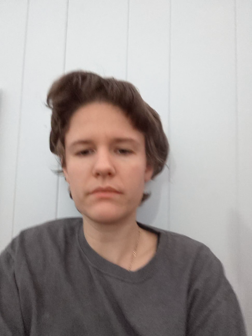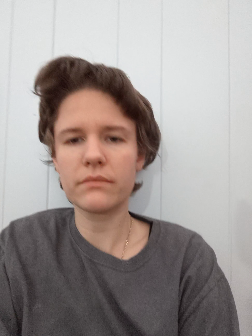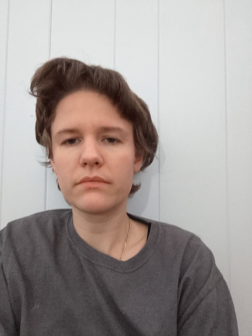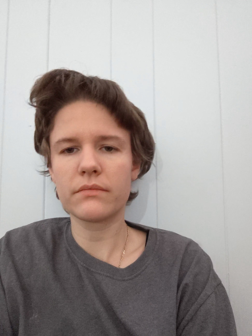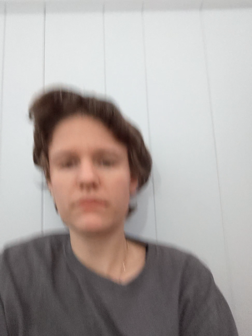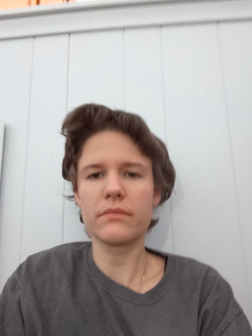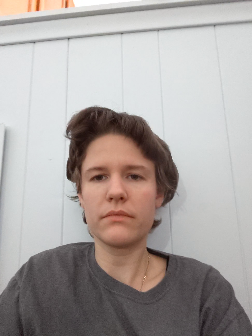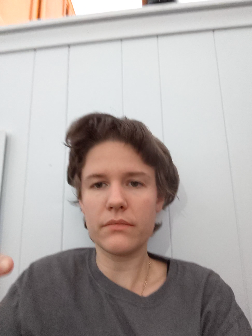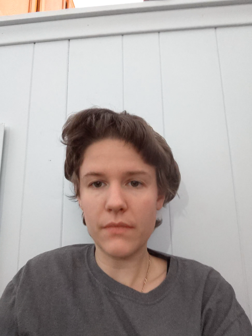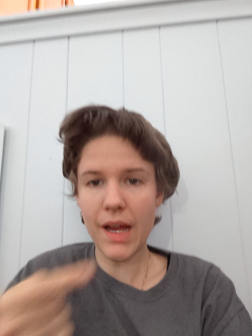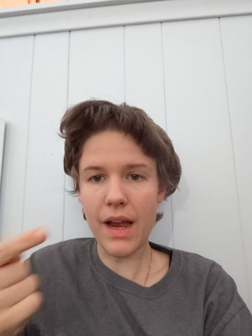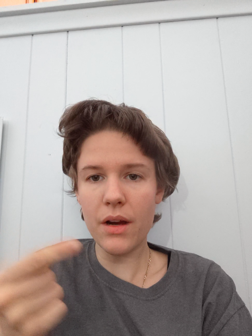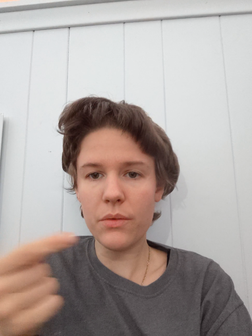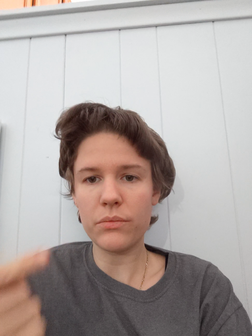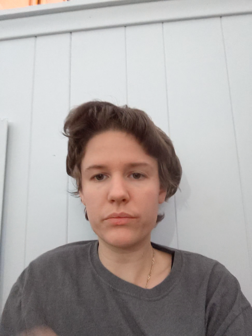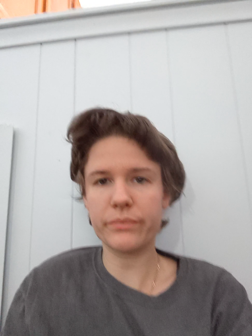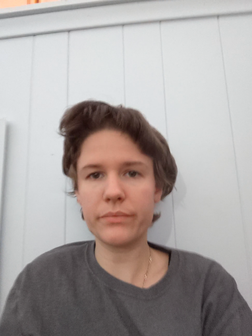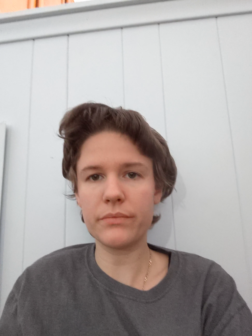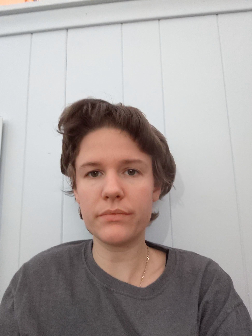owie